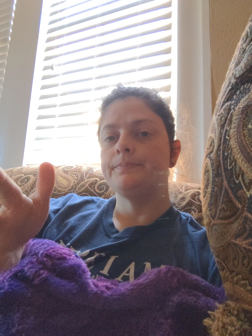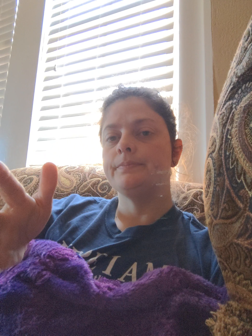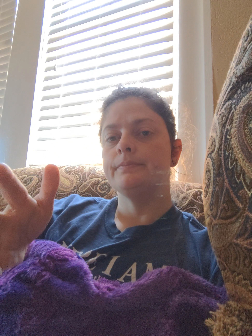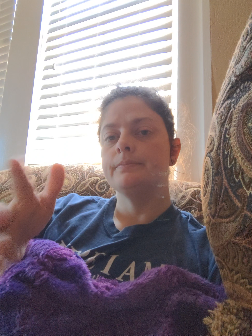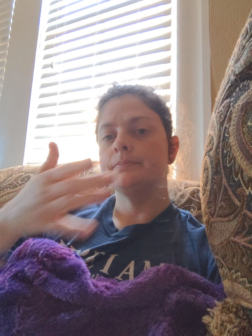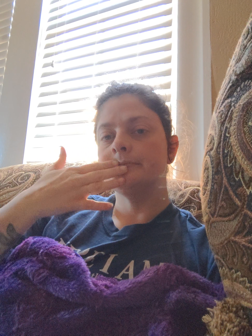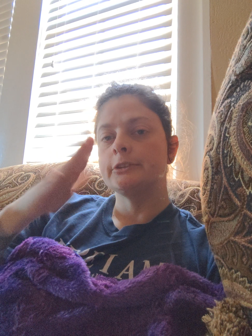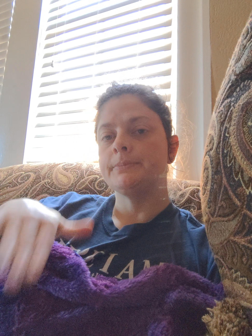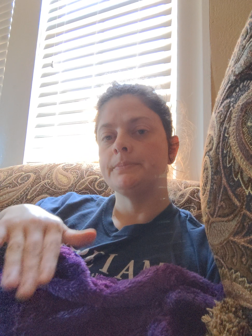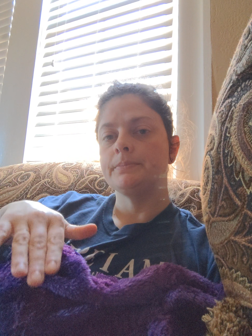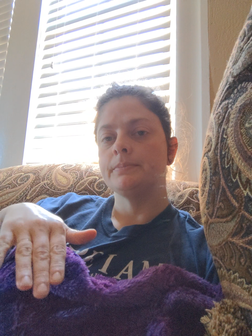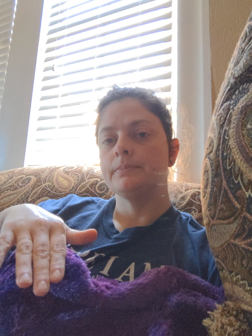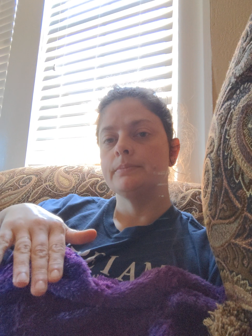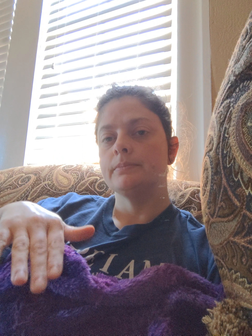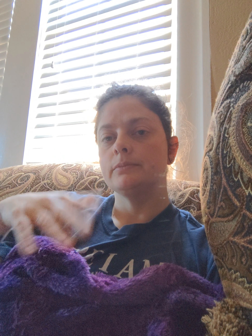bad